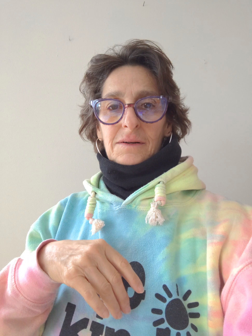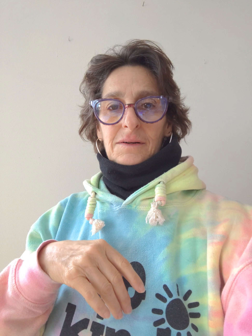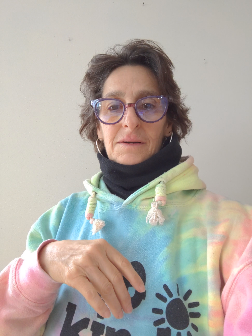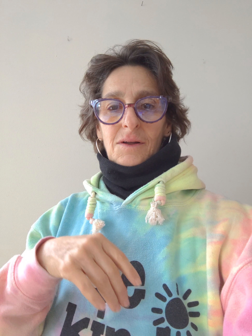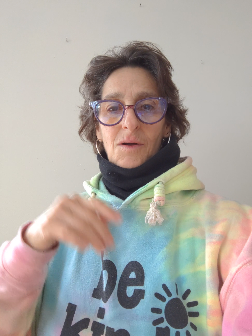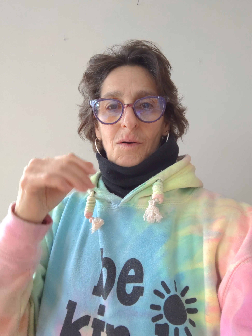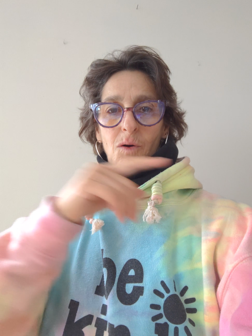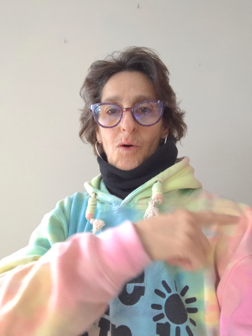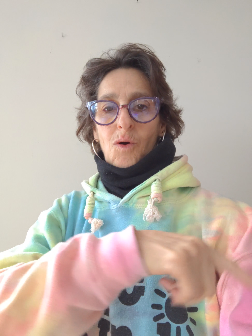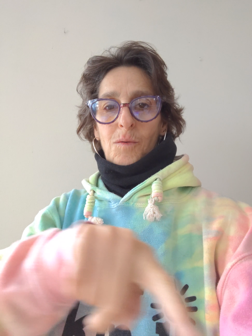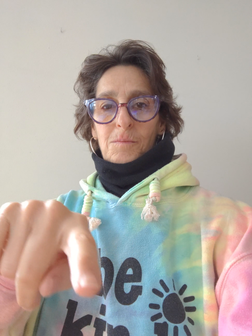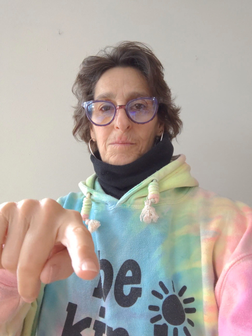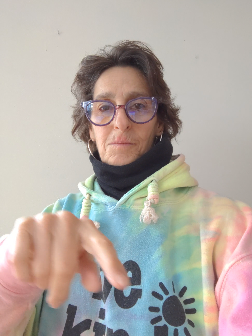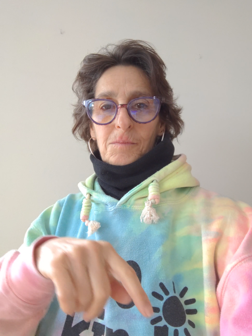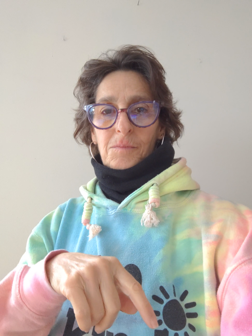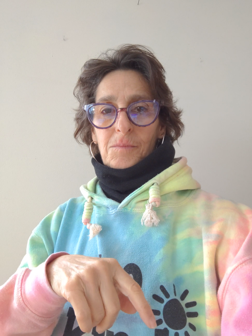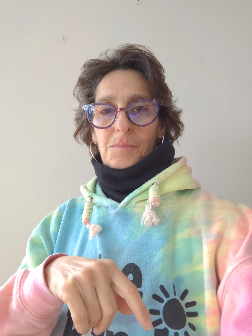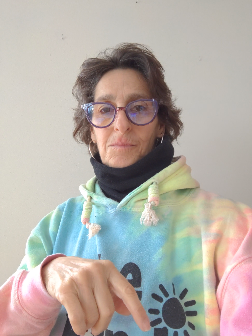arm